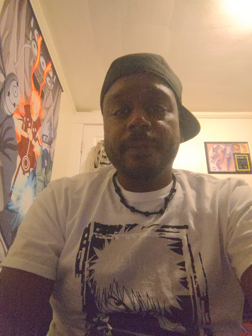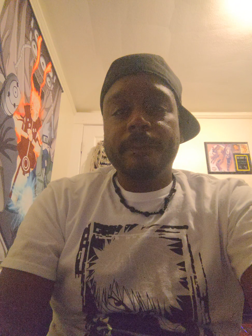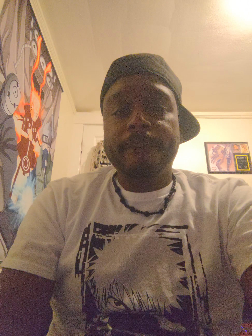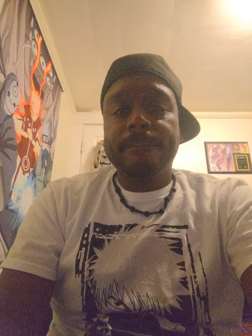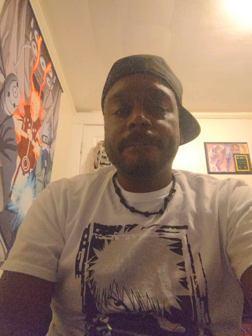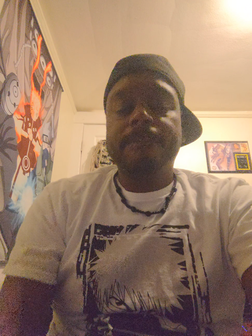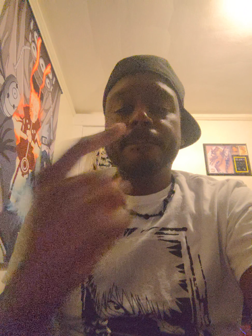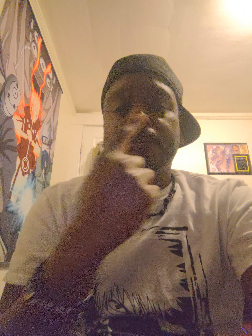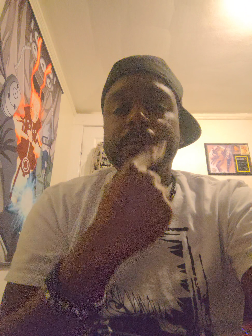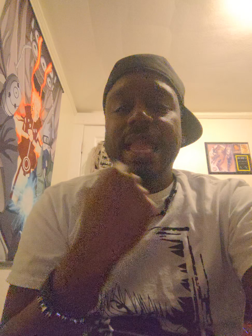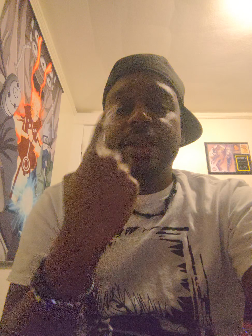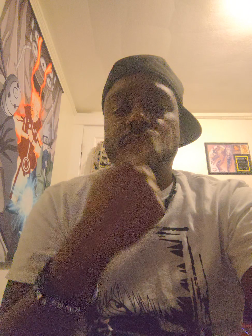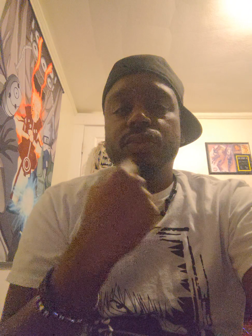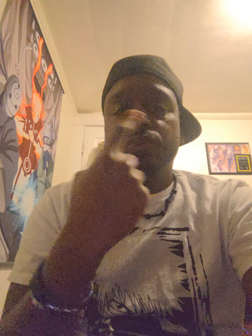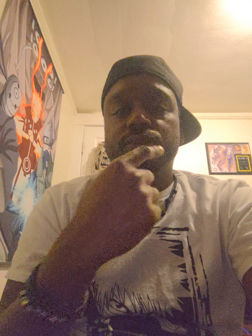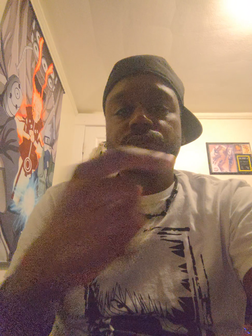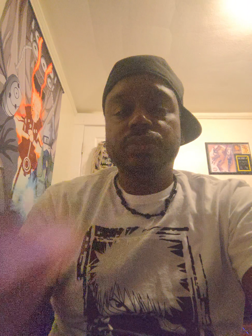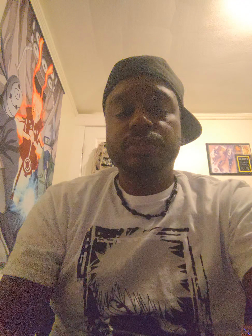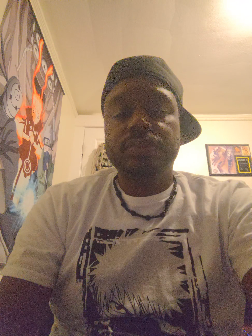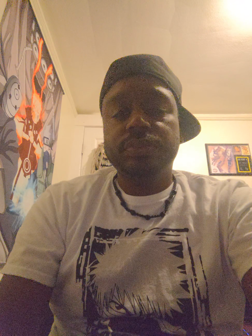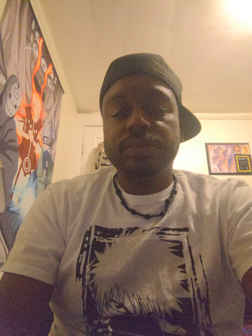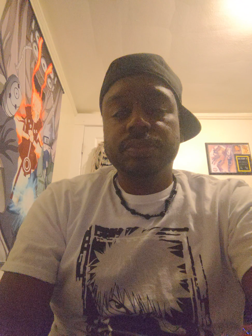mouth